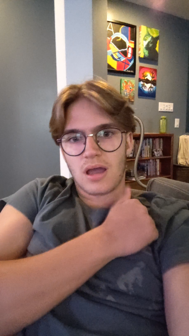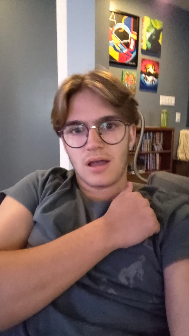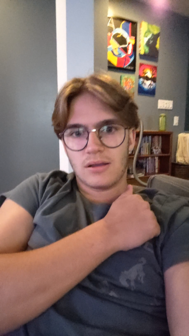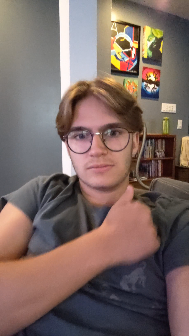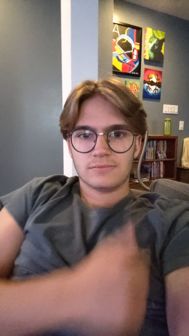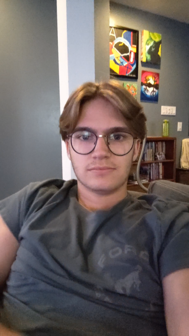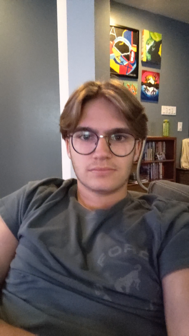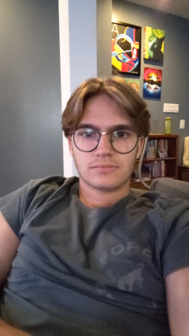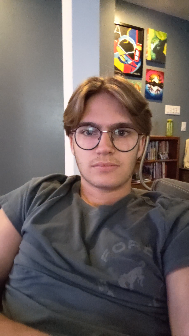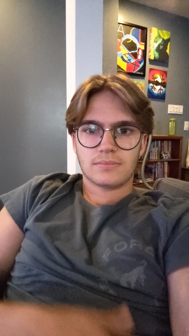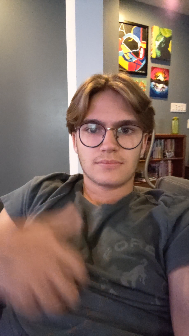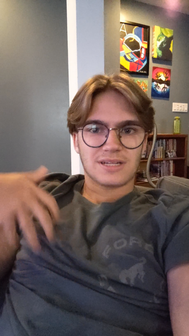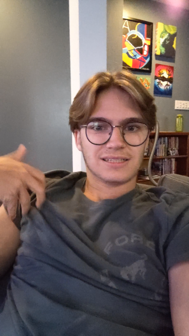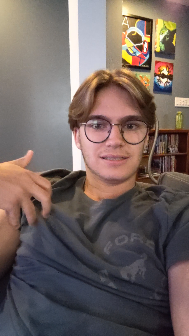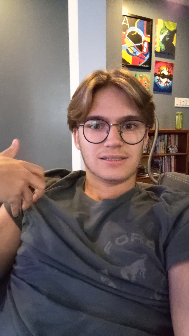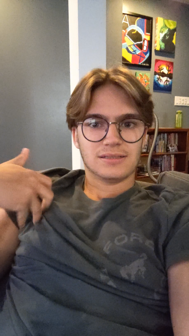monkey